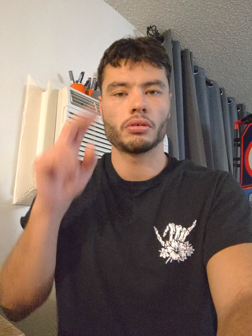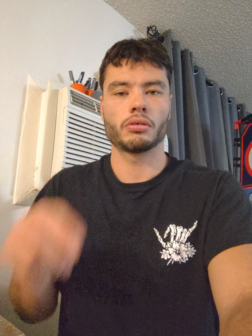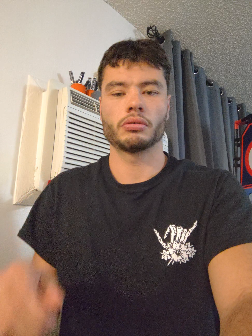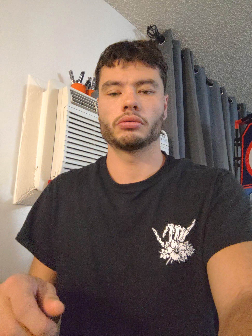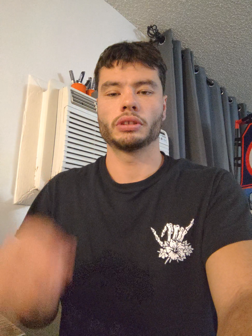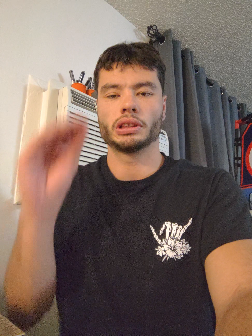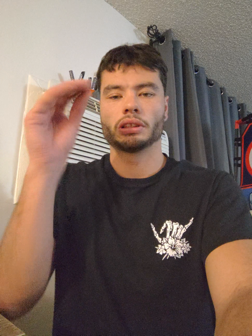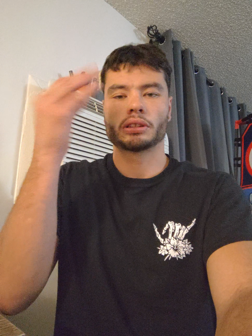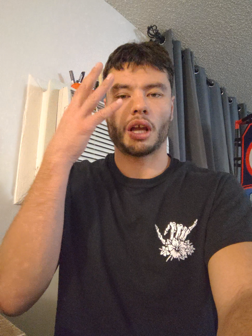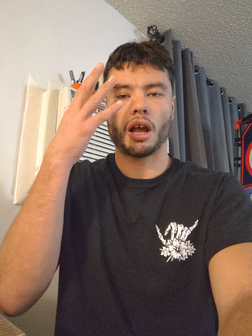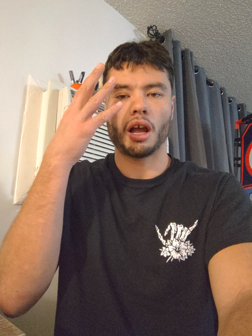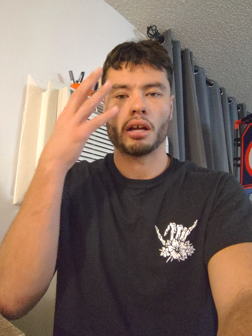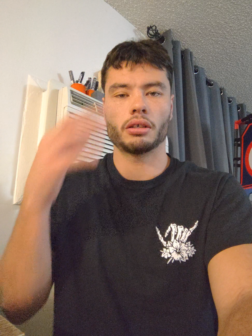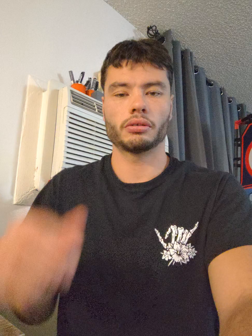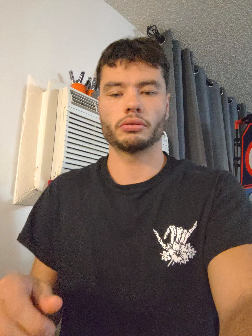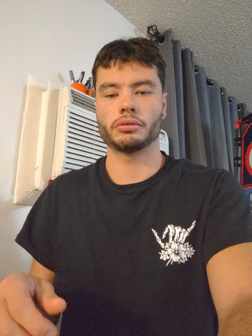sun